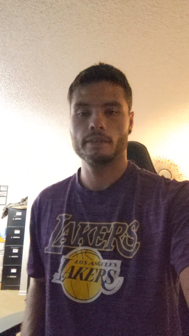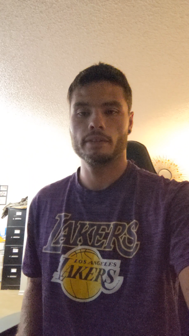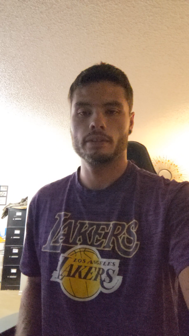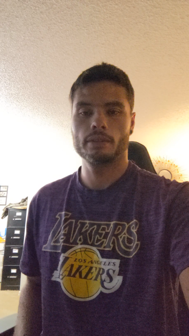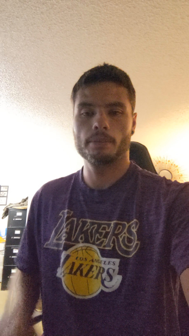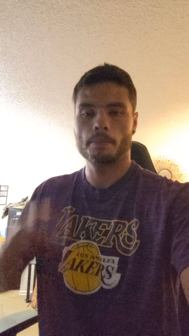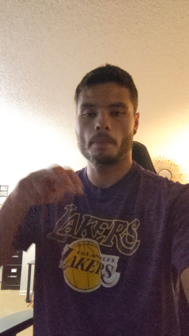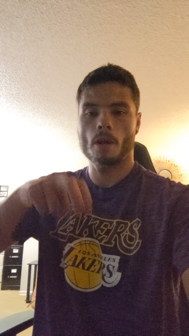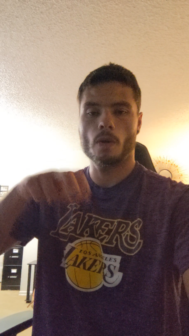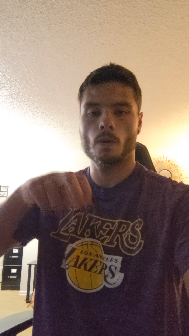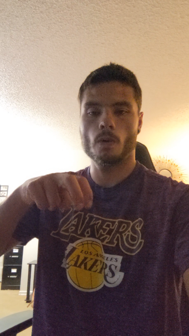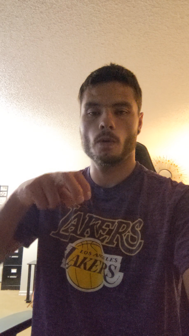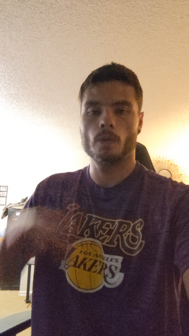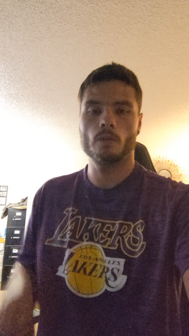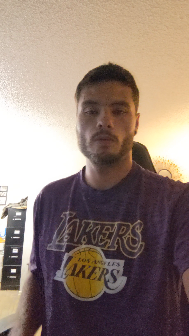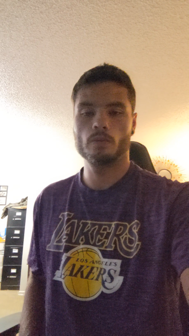potato